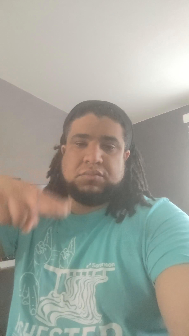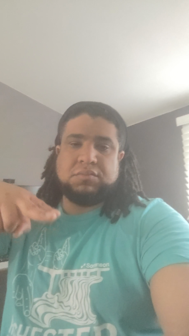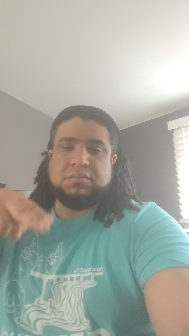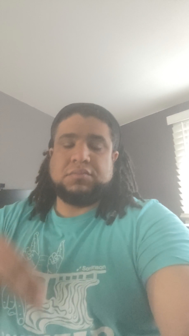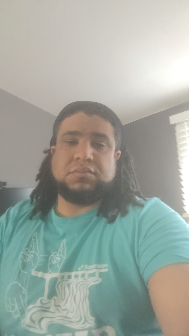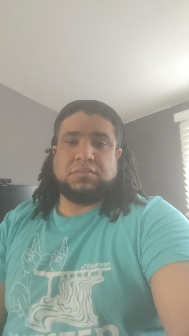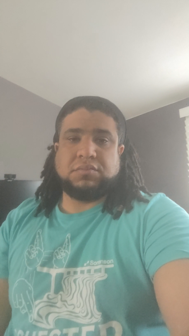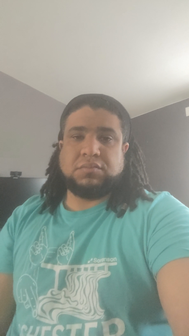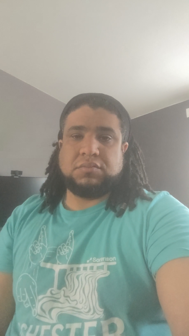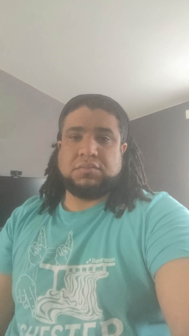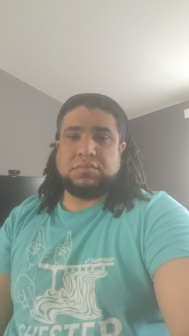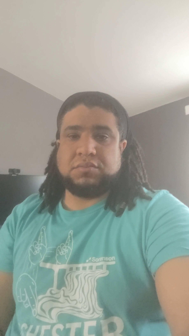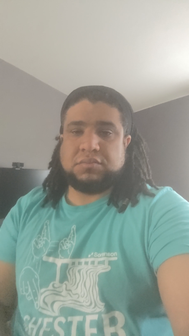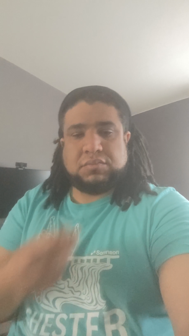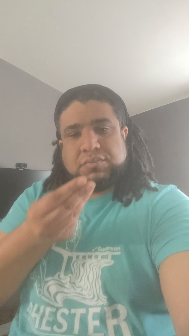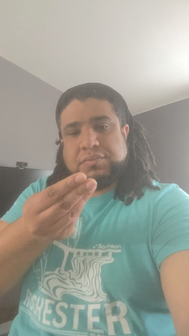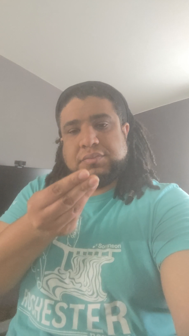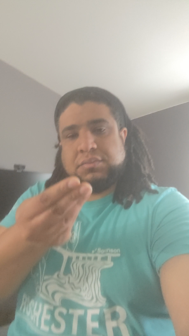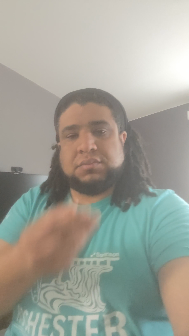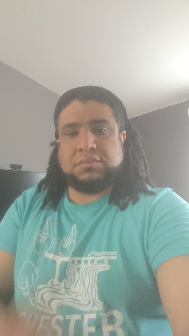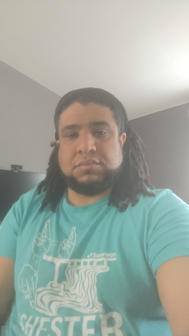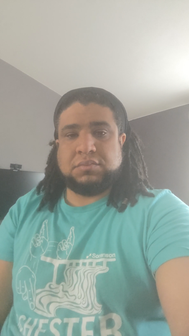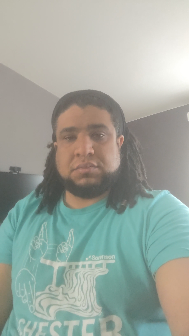feed